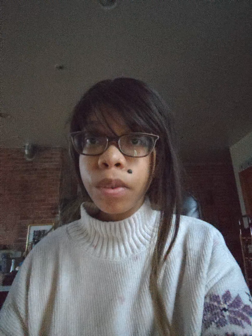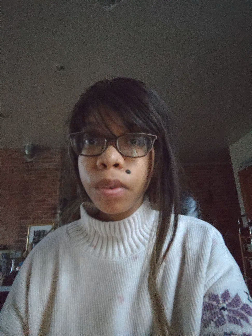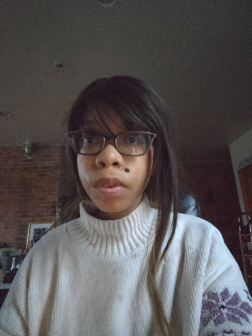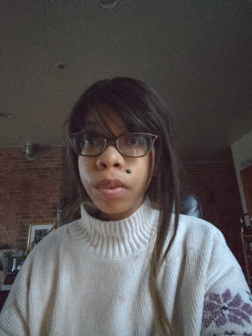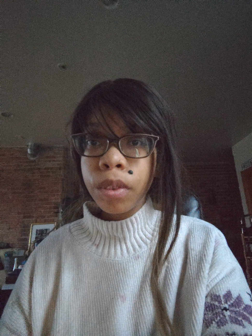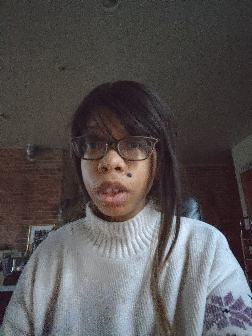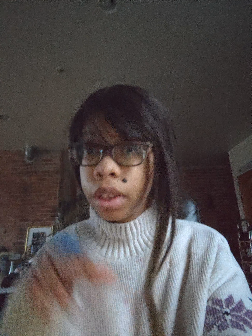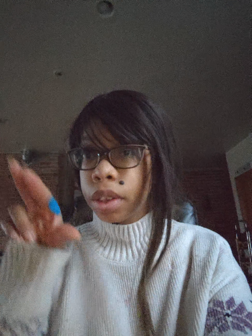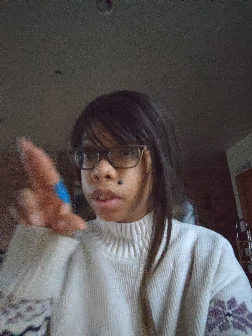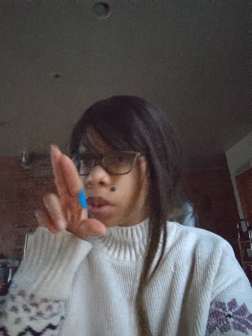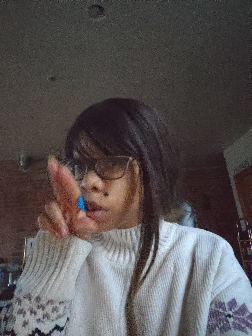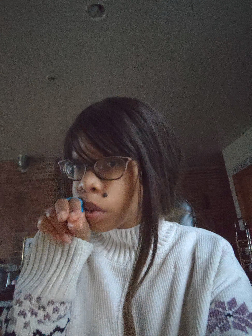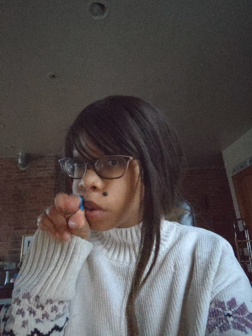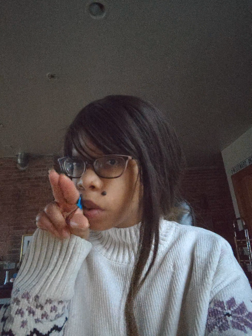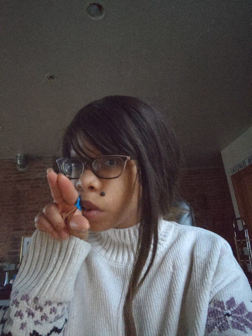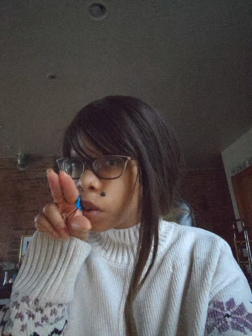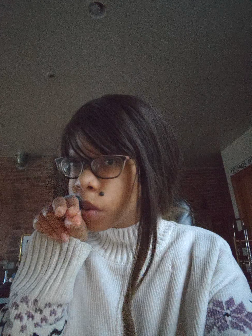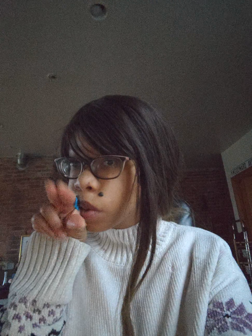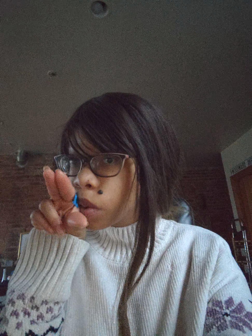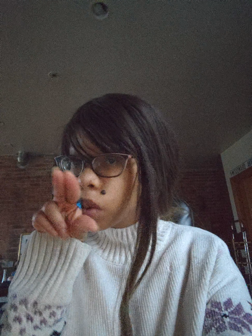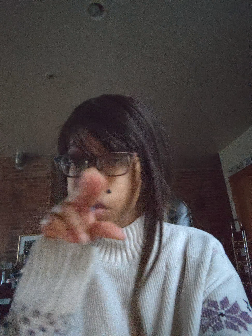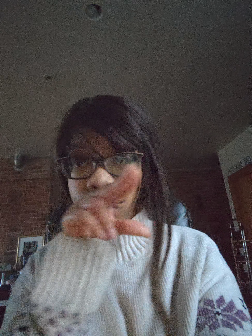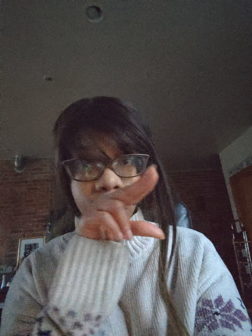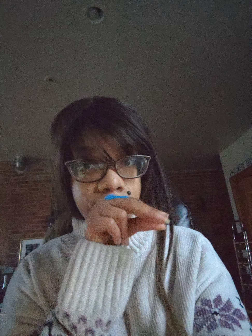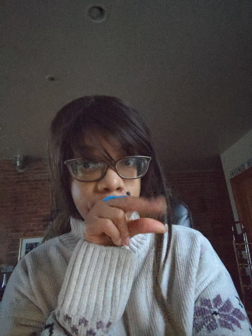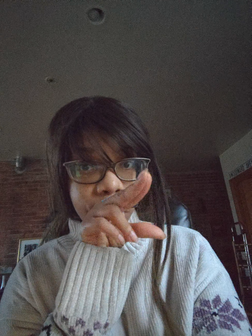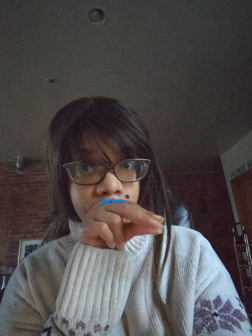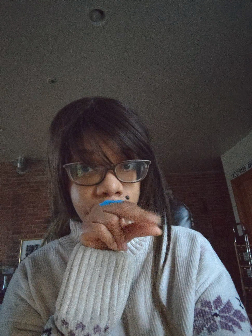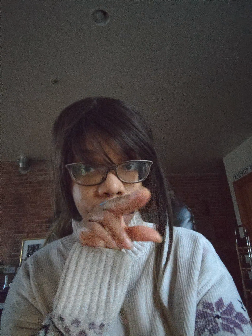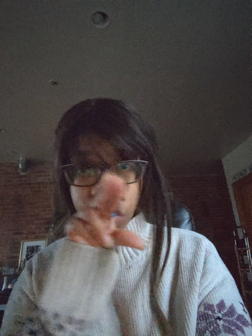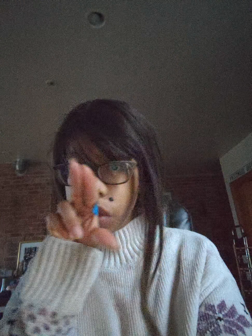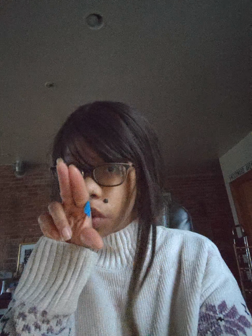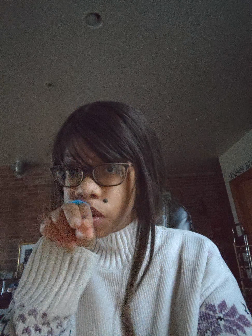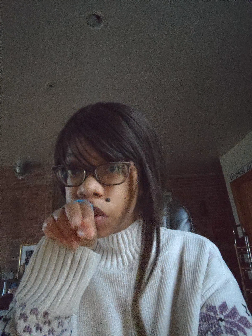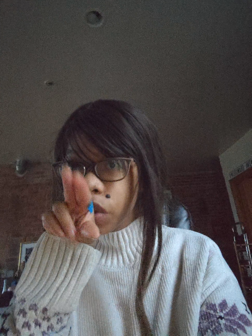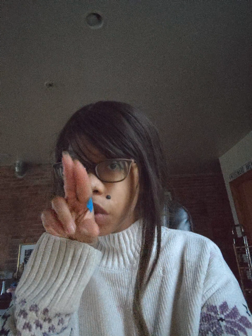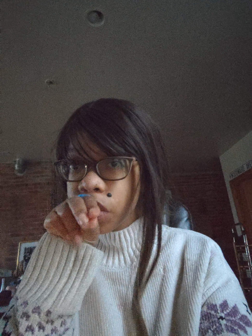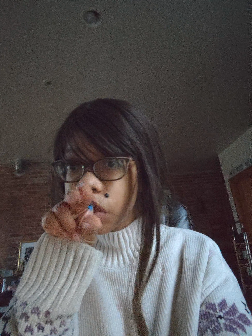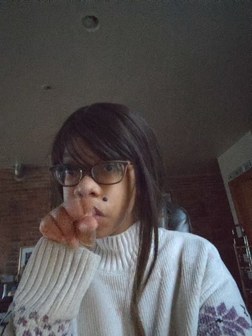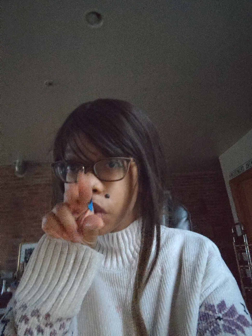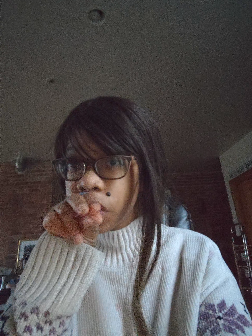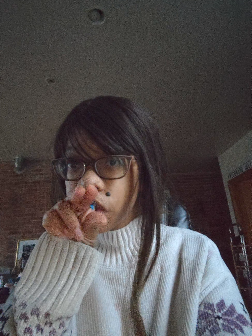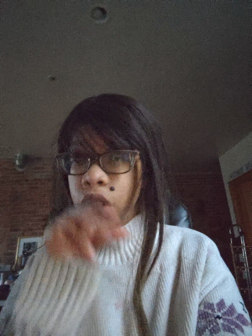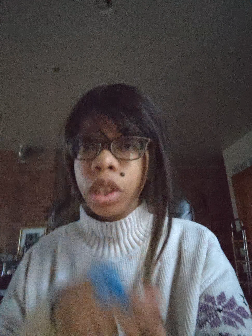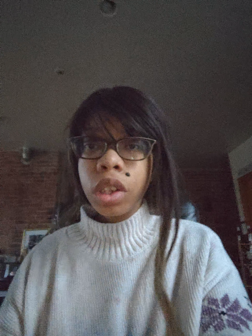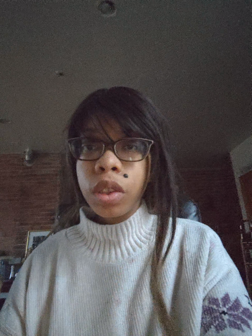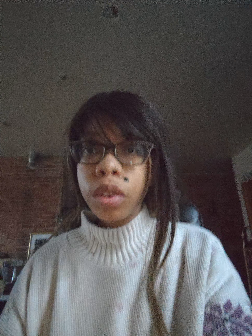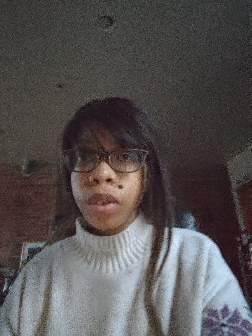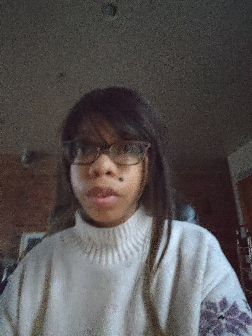duck